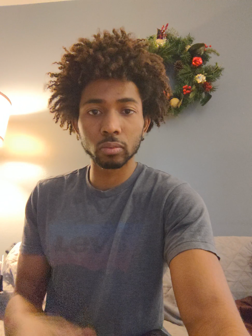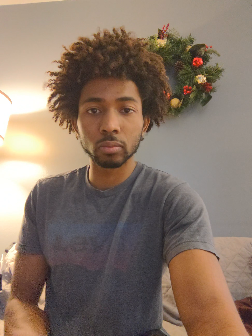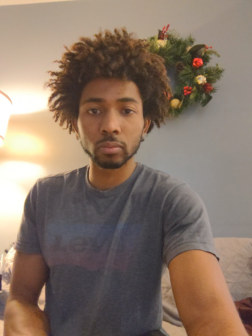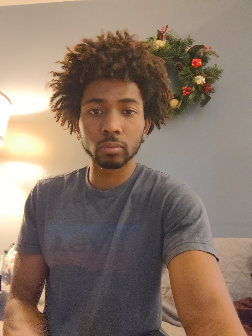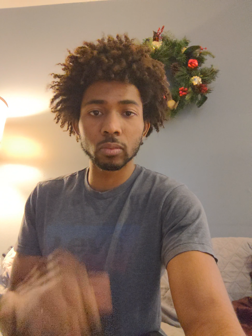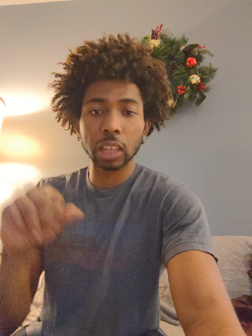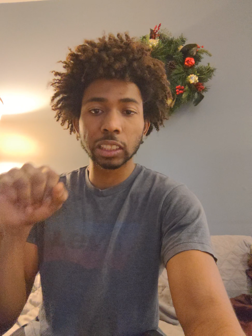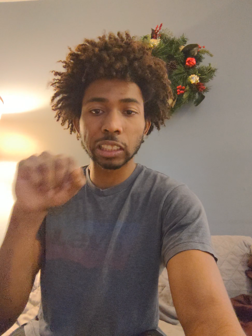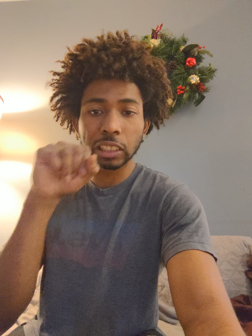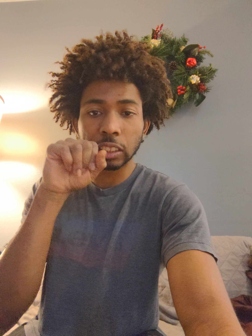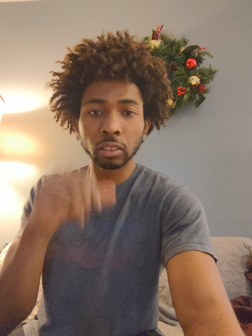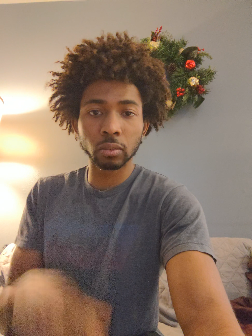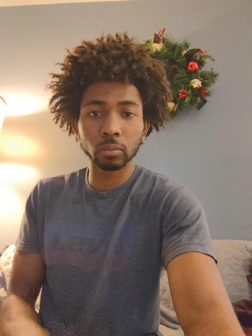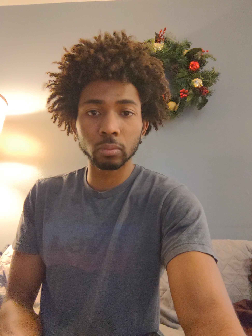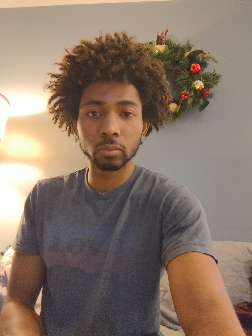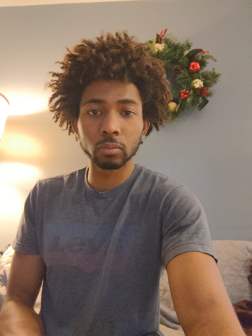carrot